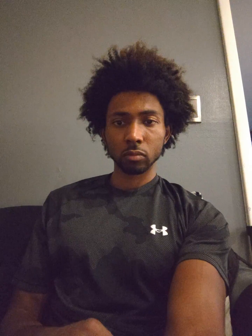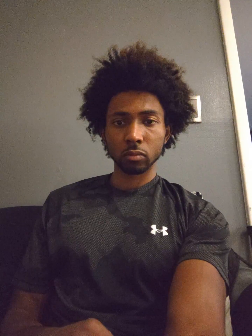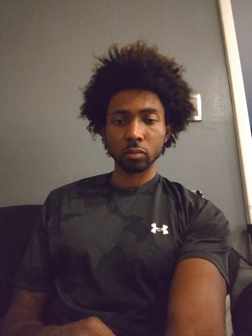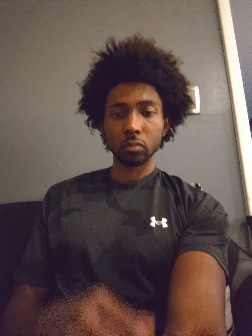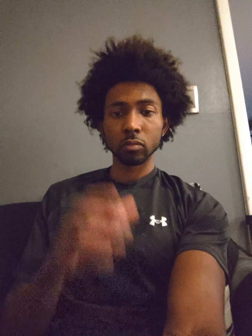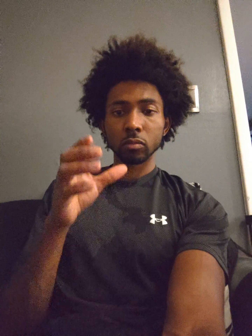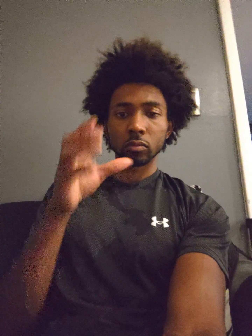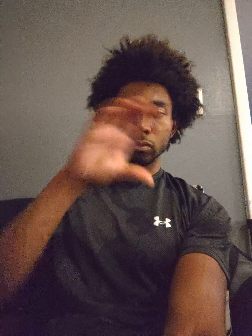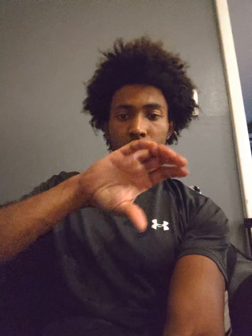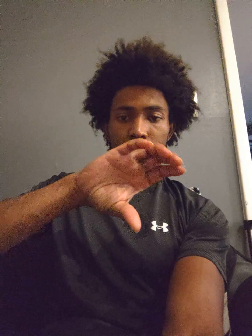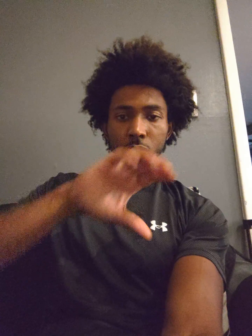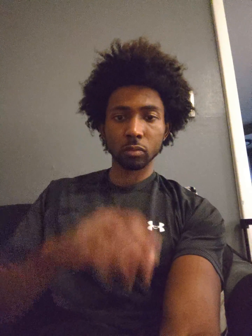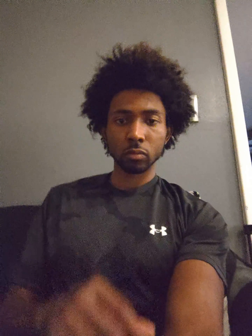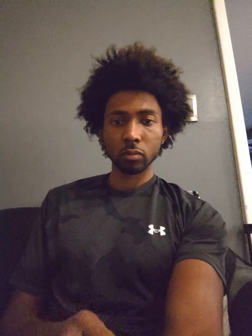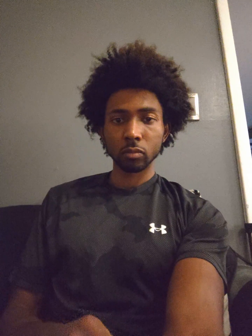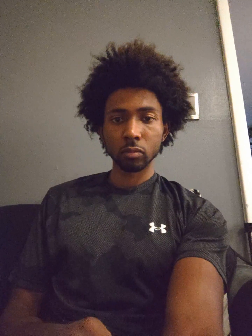dump